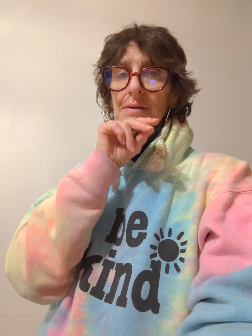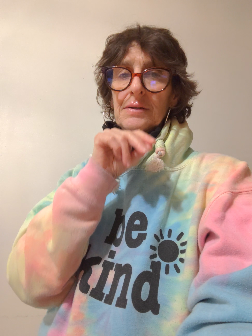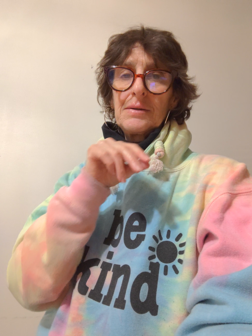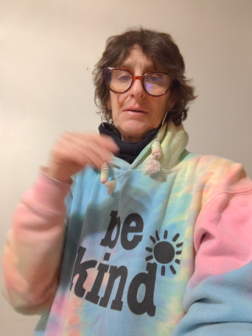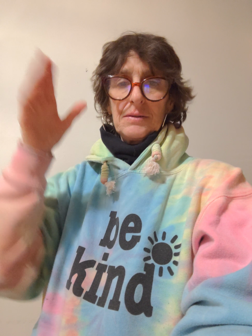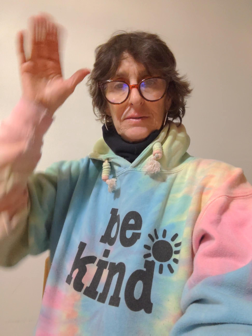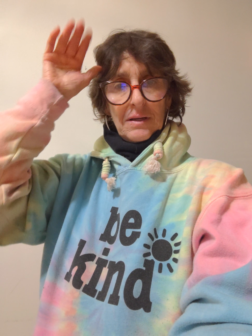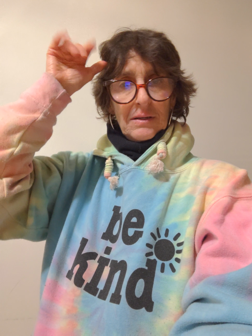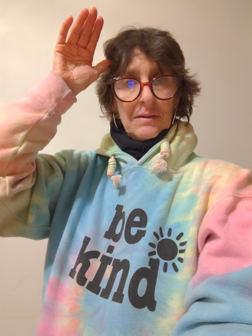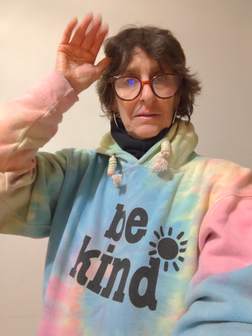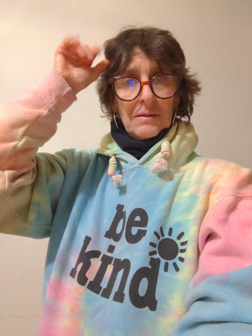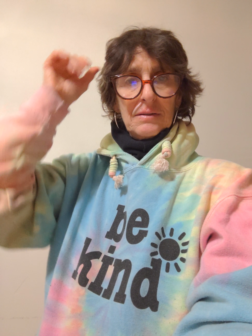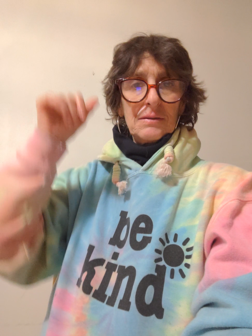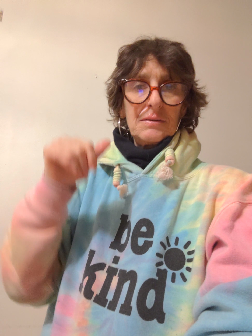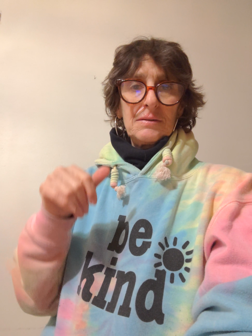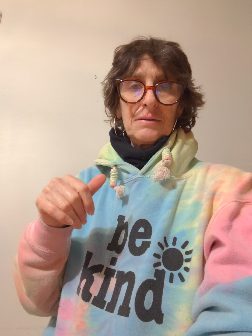donkey